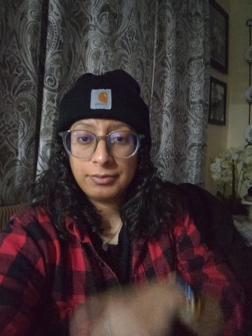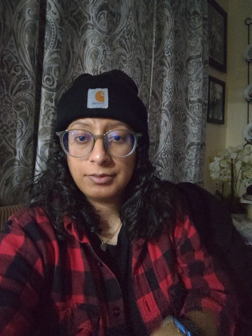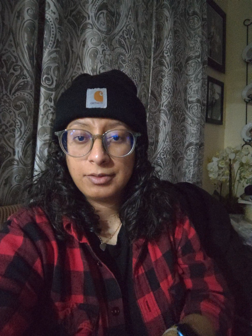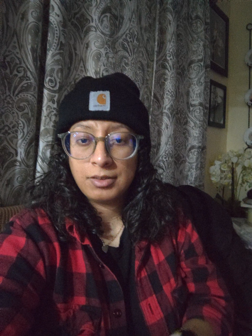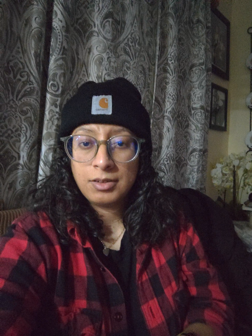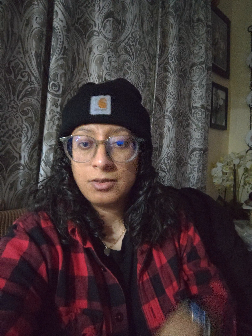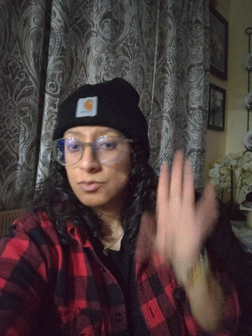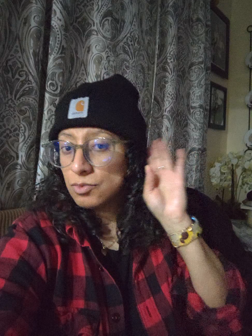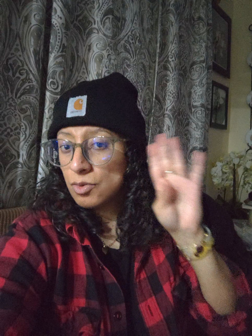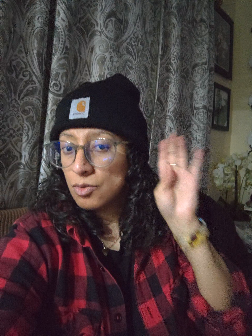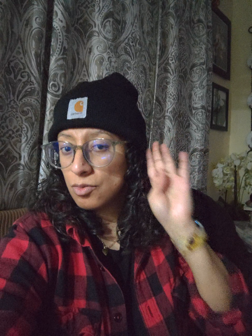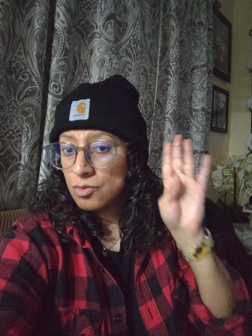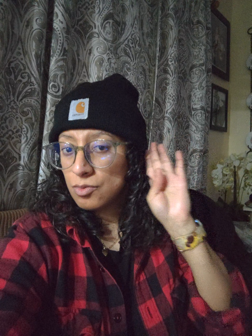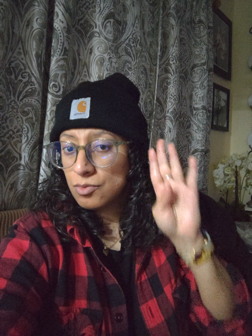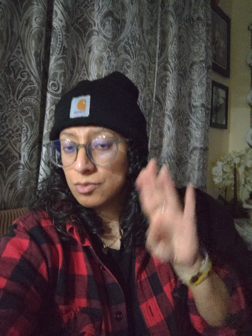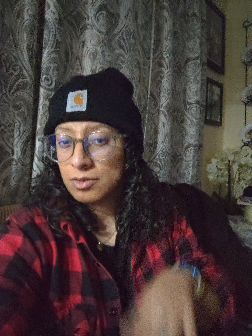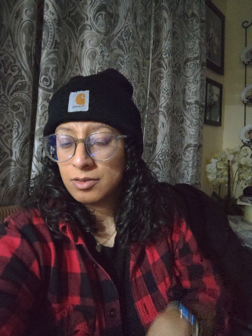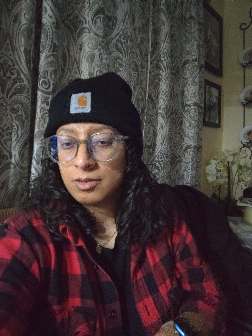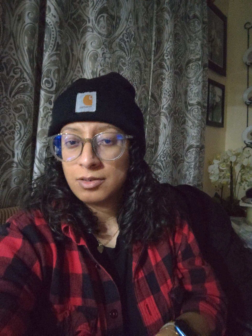dog